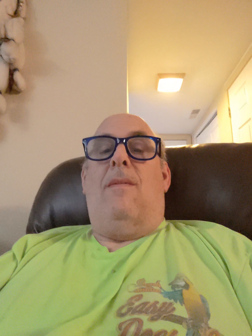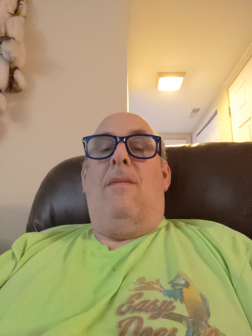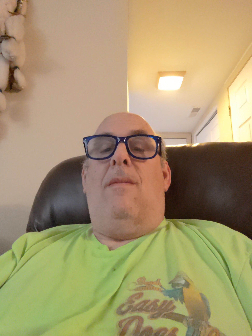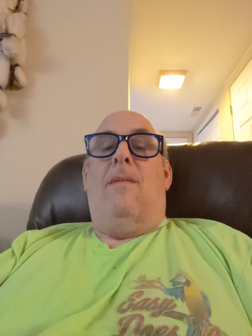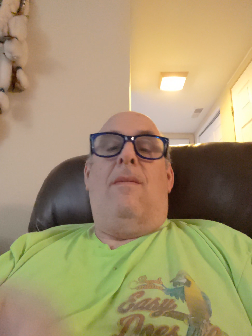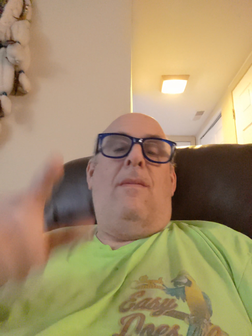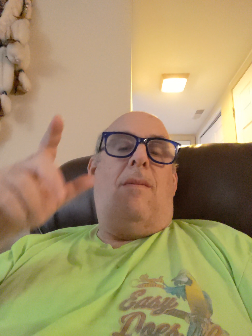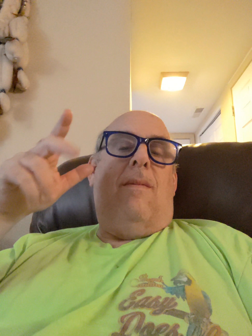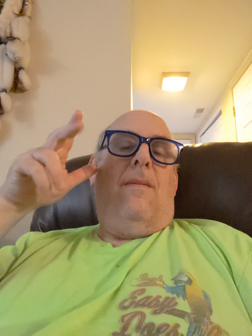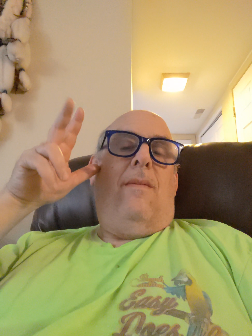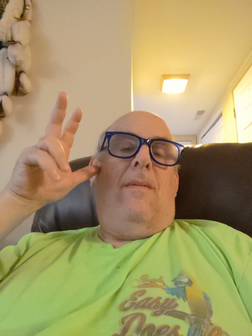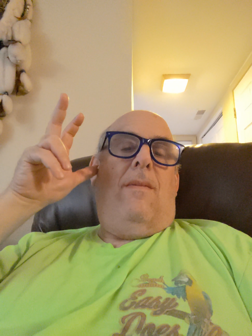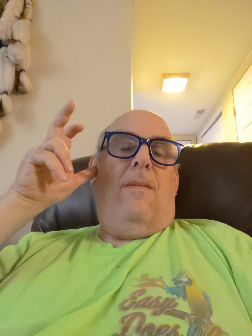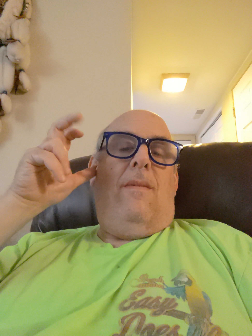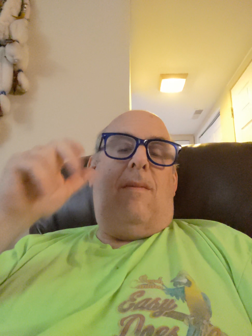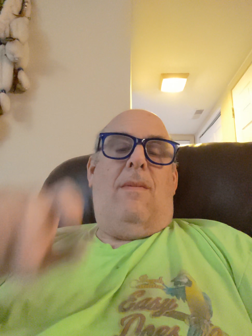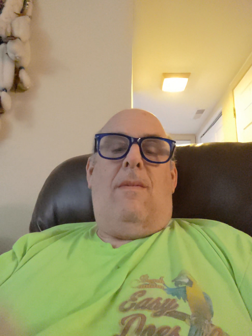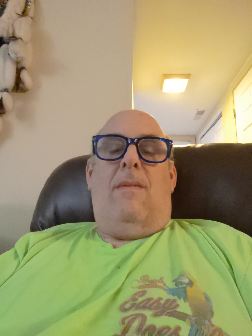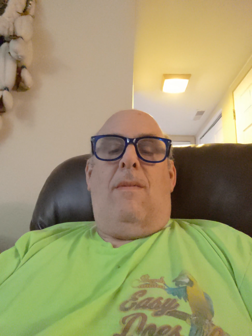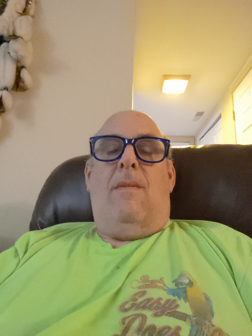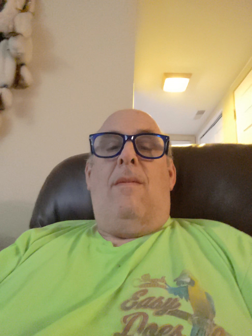hear